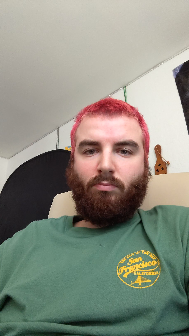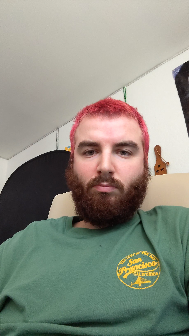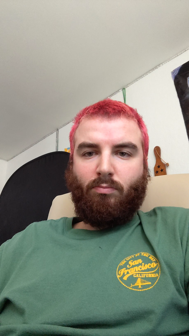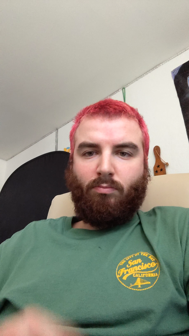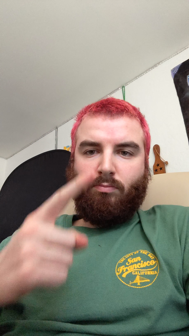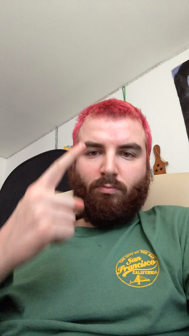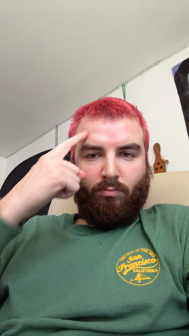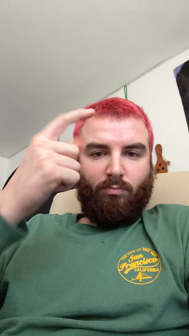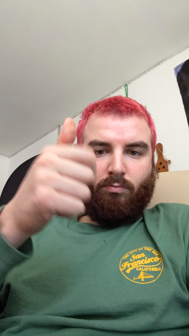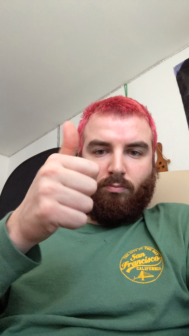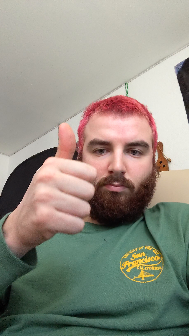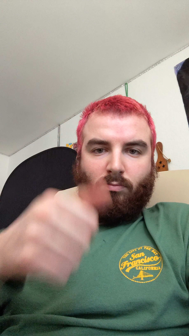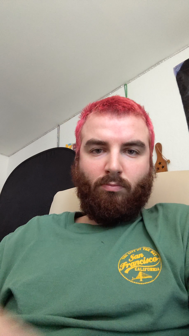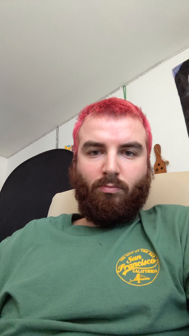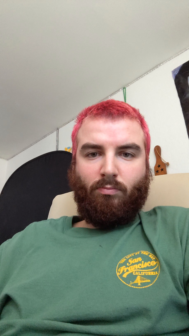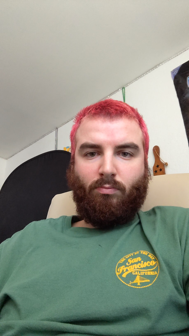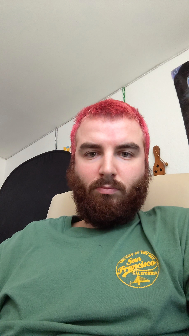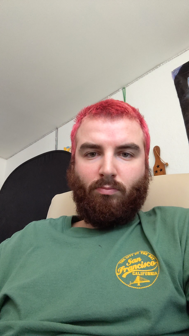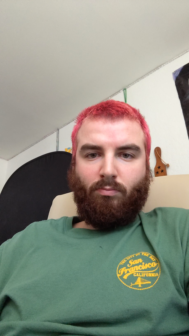dime